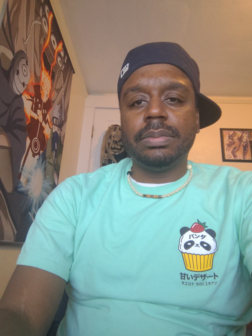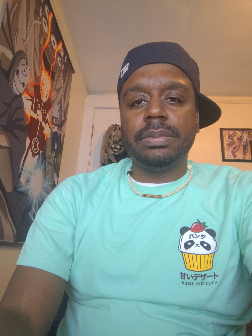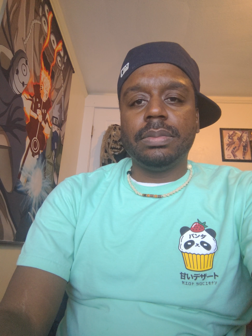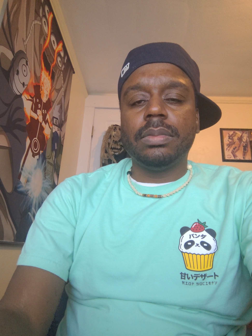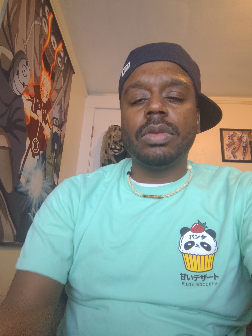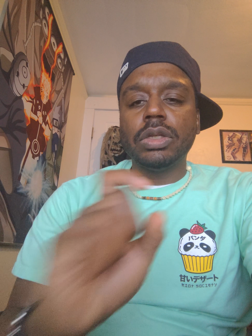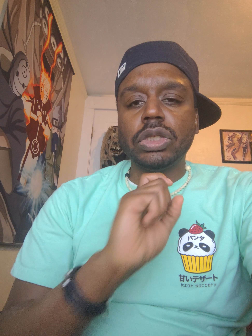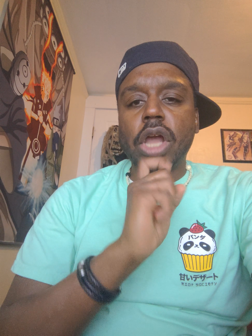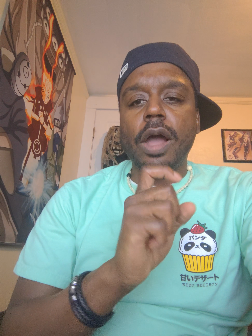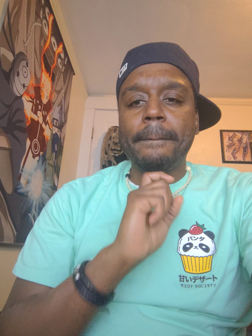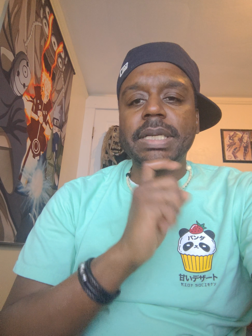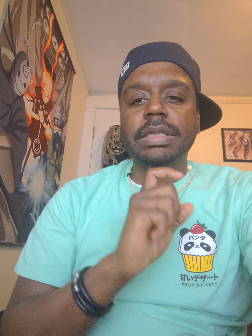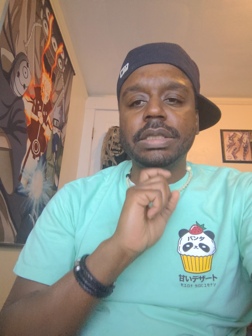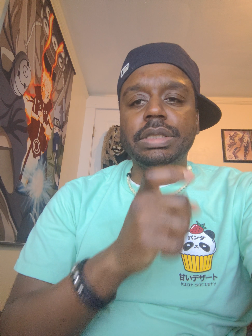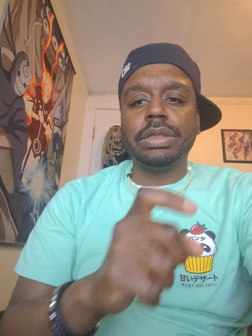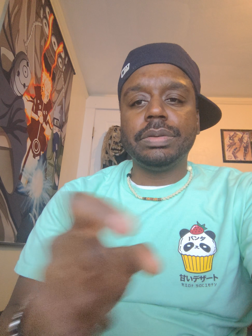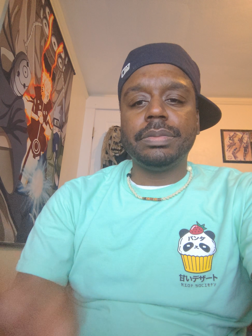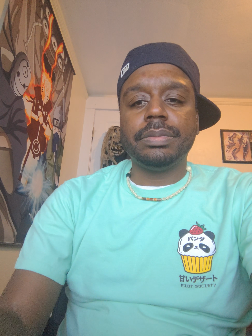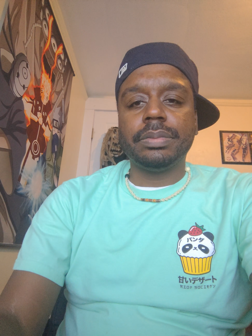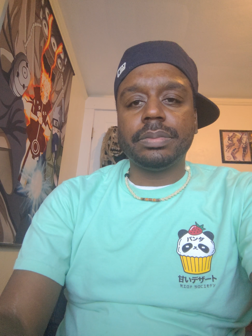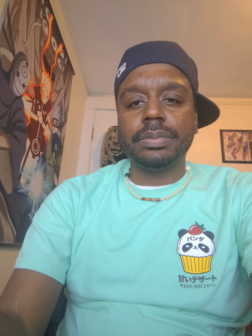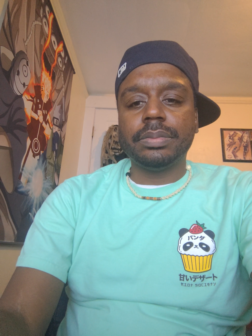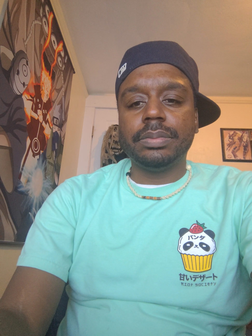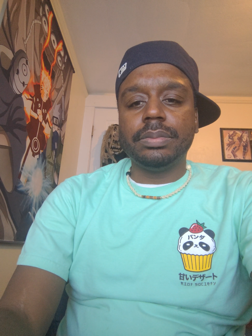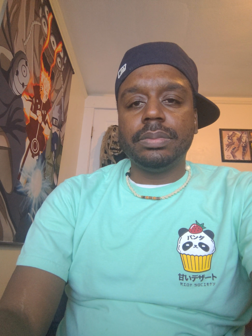garbage